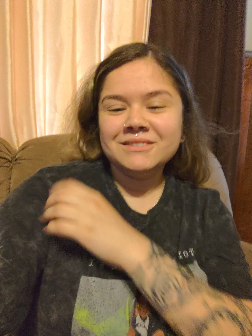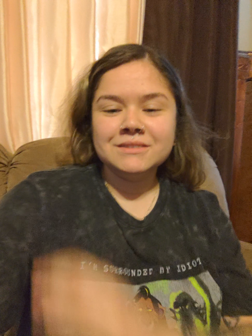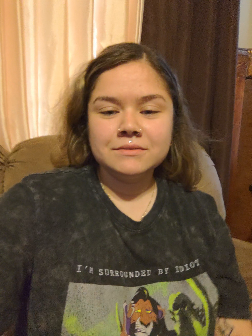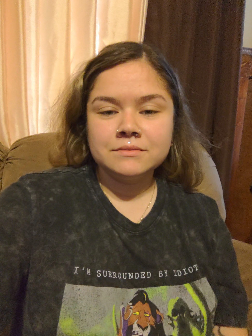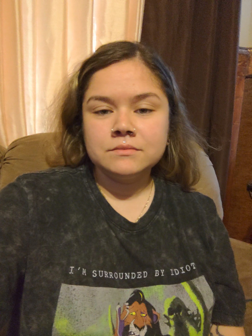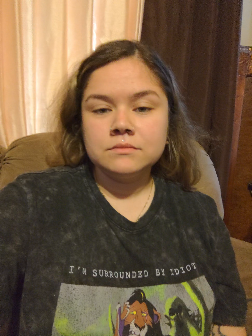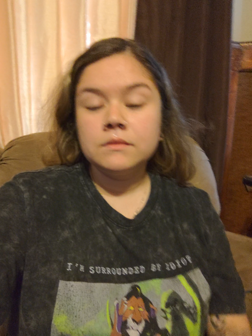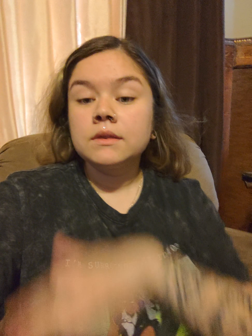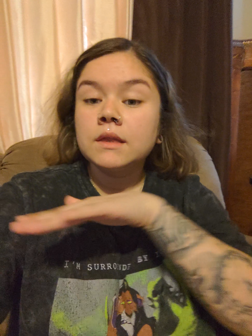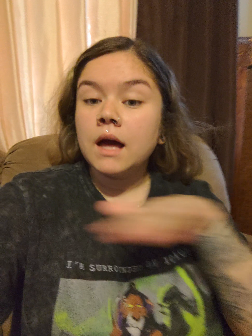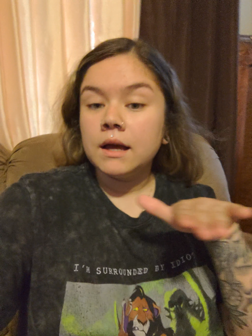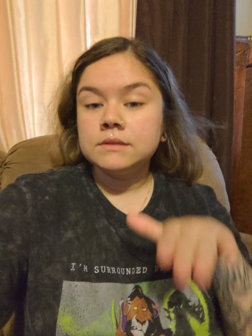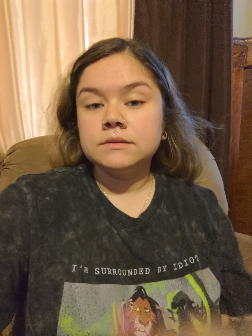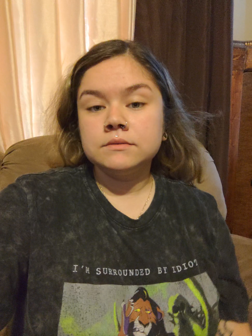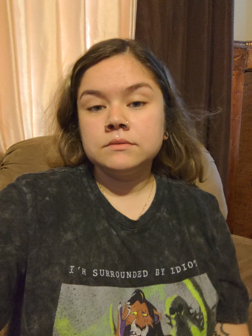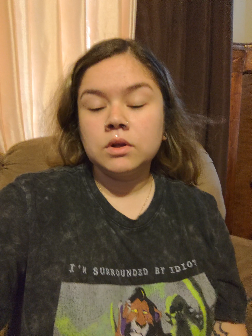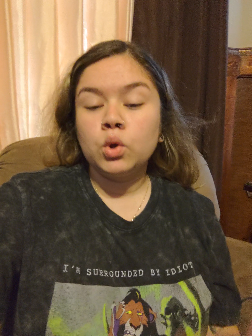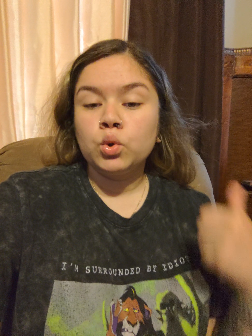nice